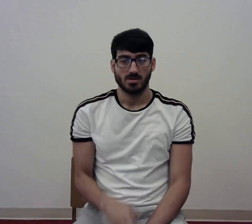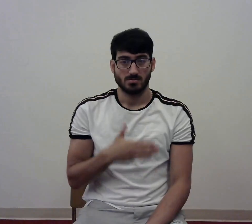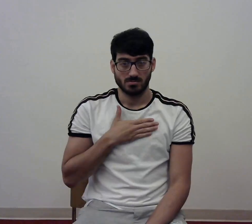mən